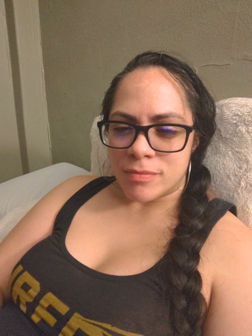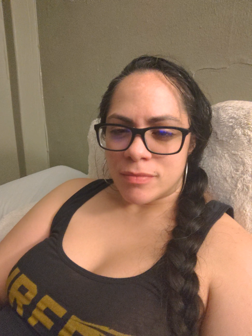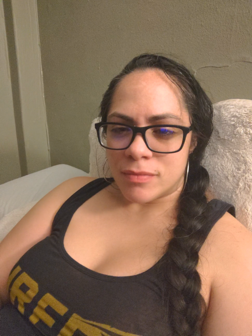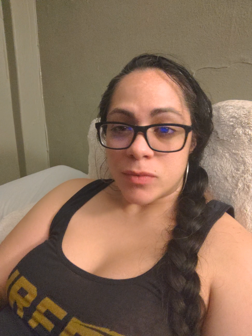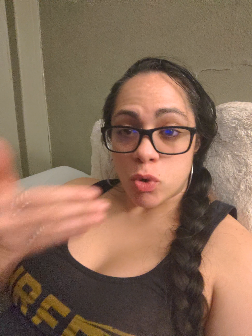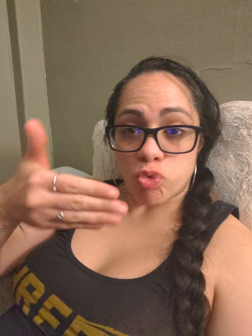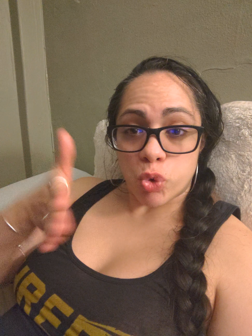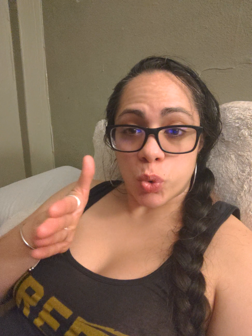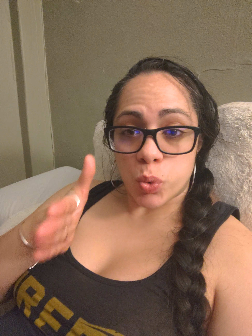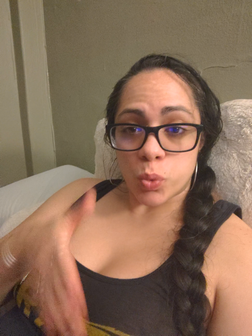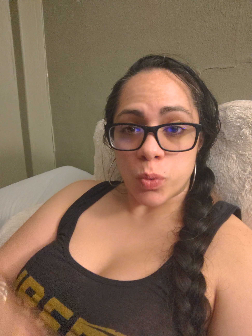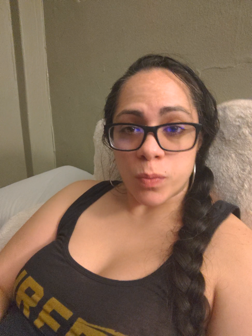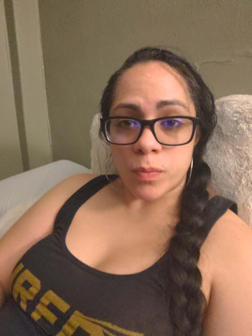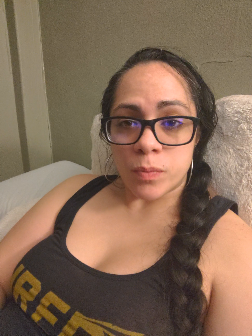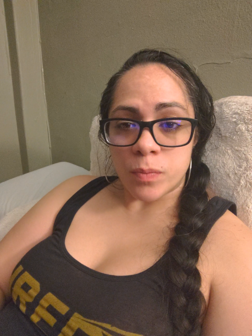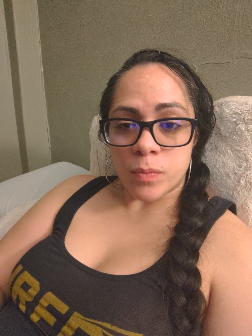room